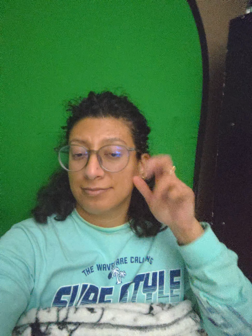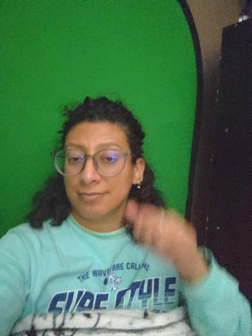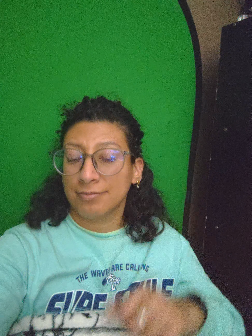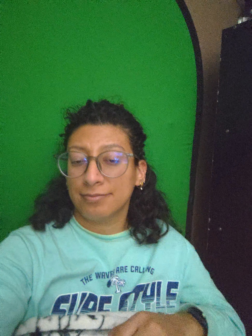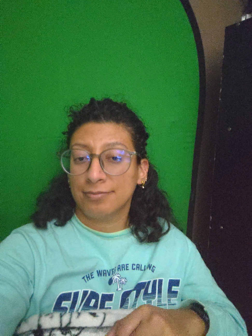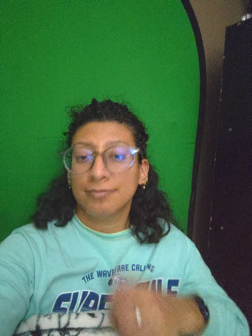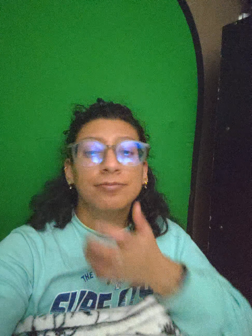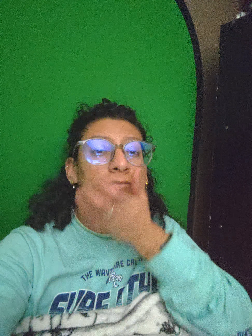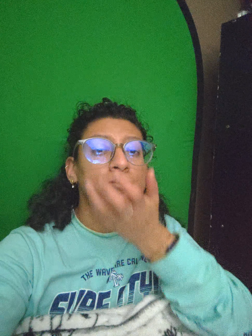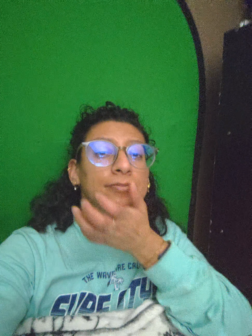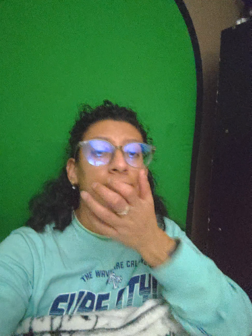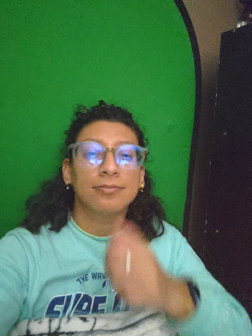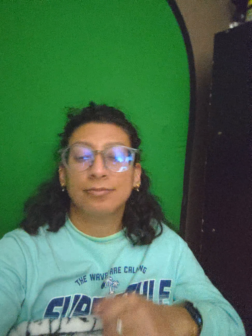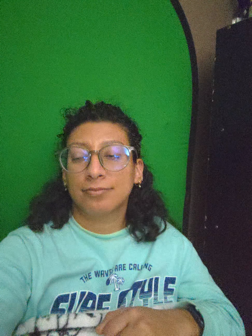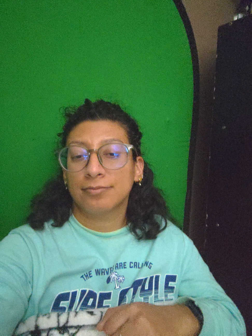grass